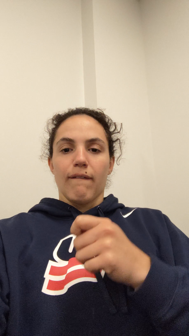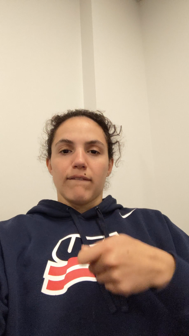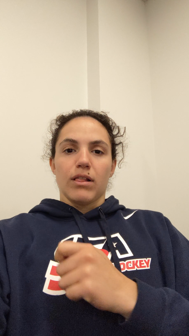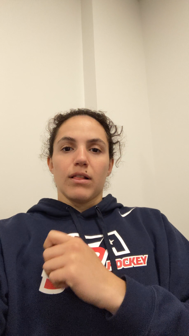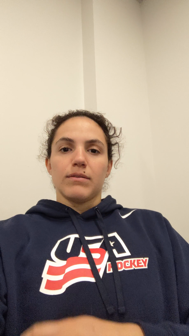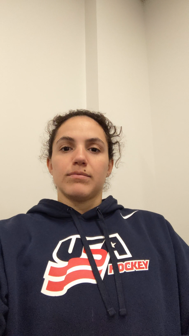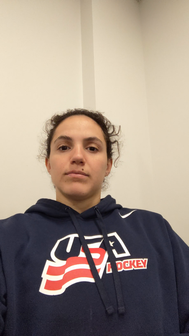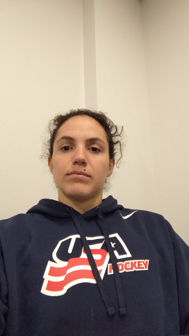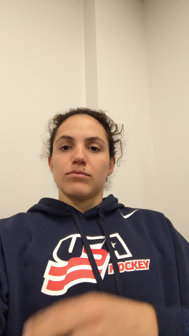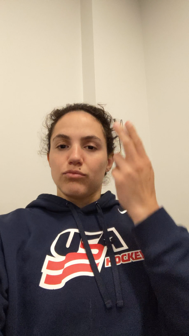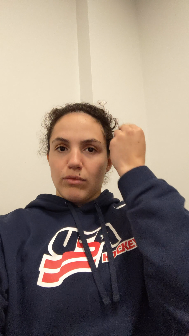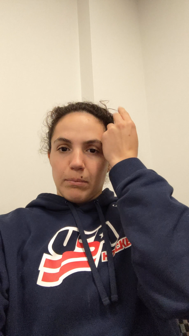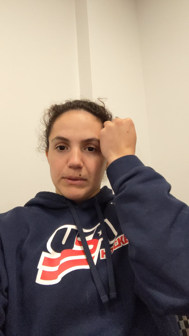rabbit